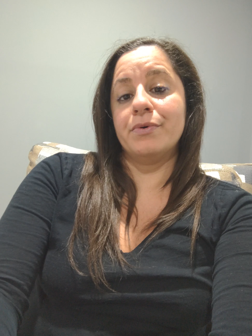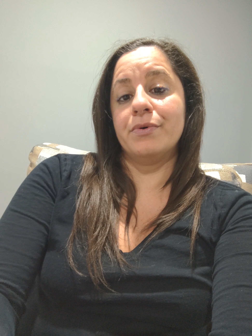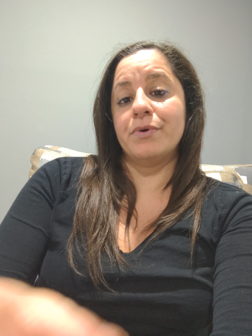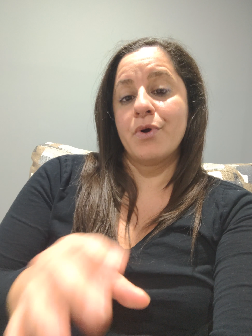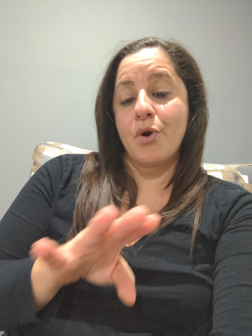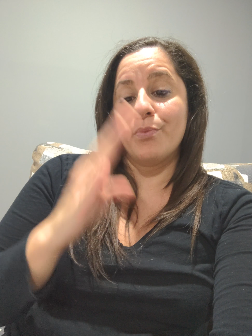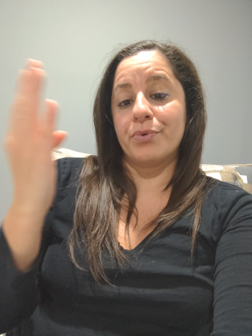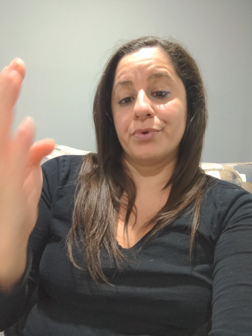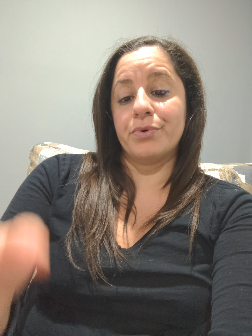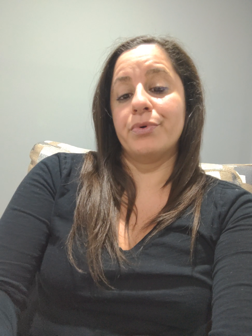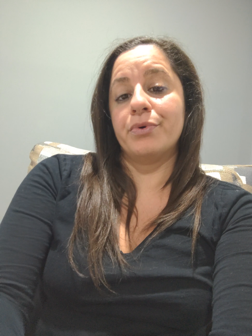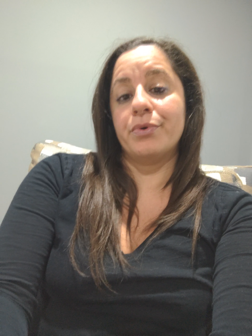open